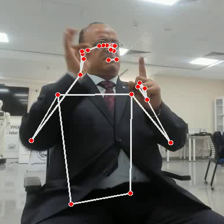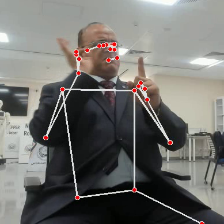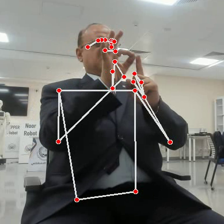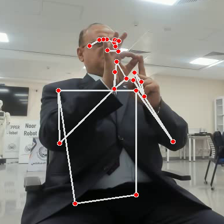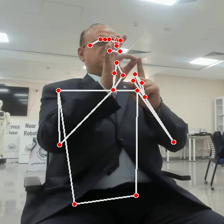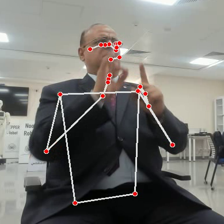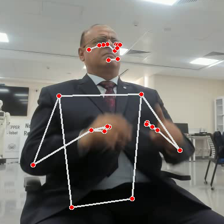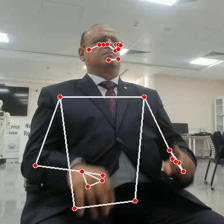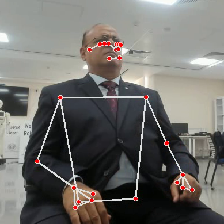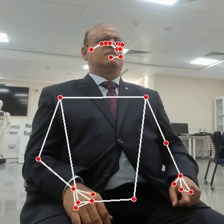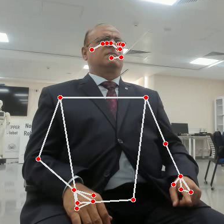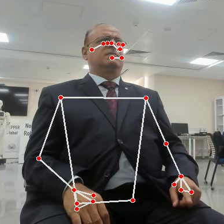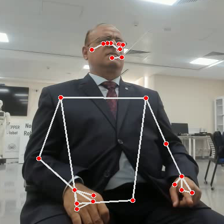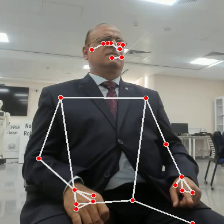yshtm